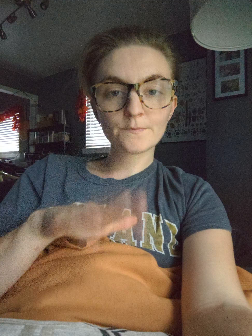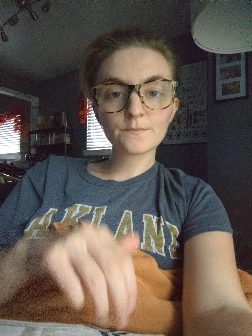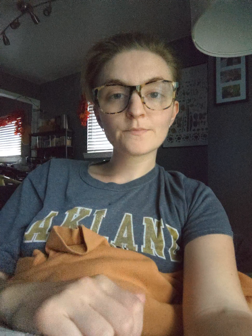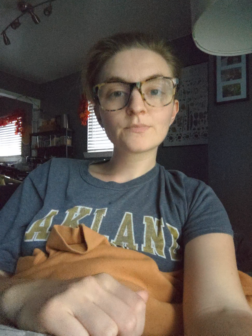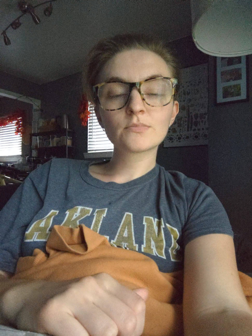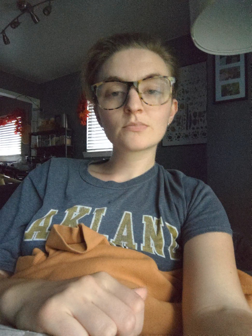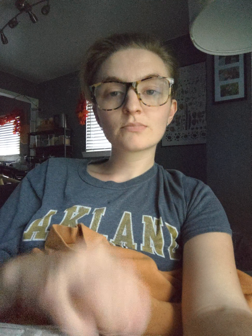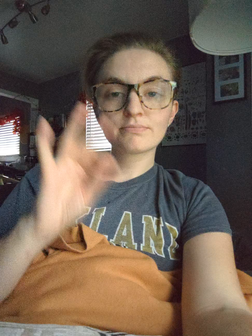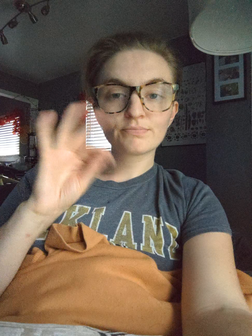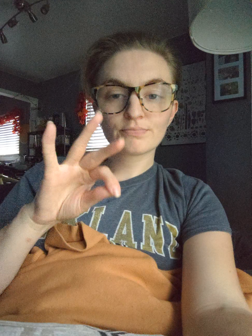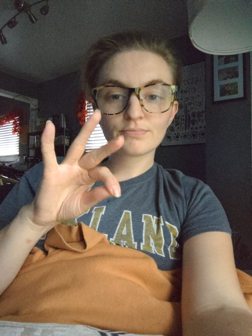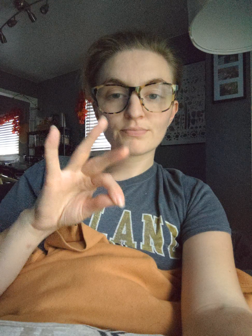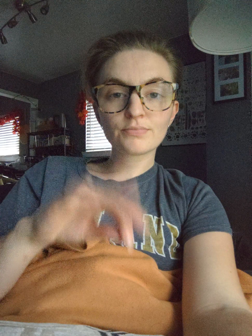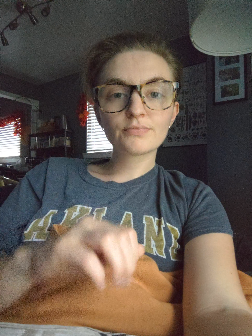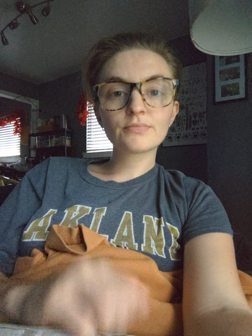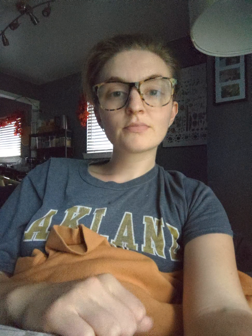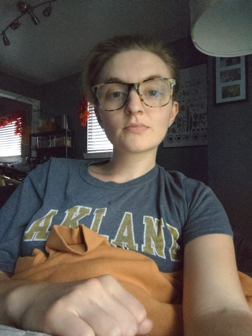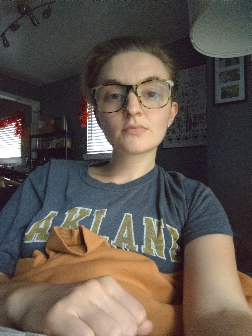fit